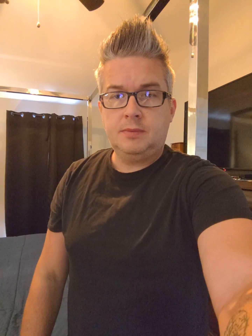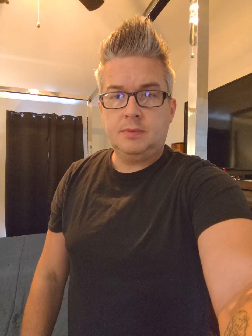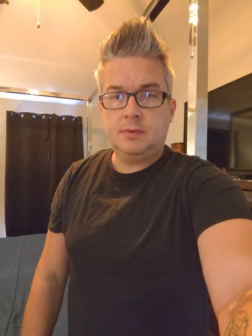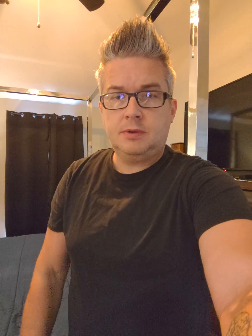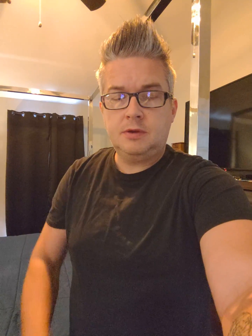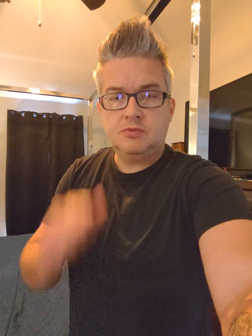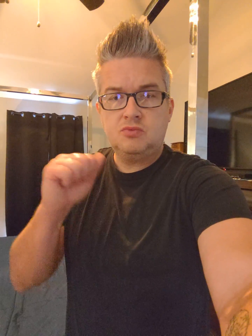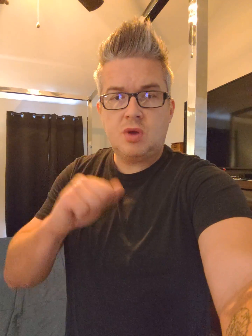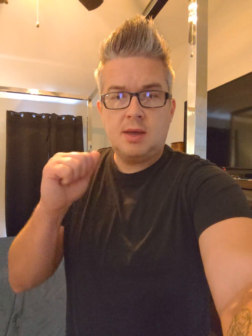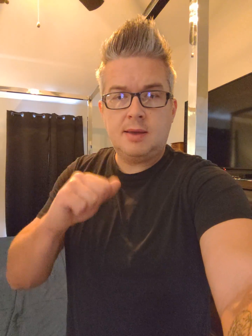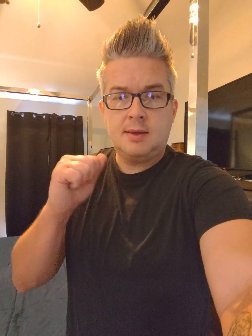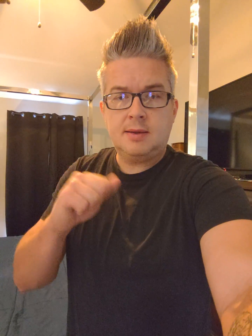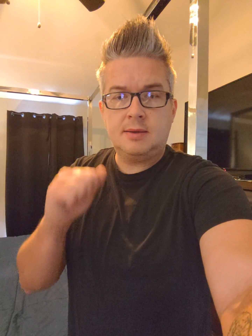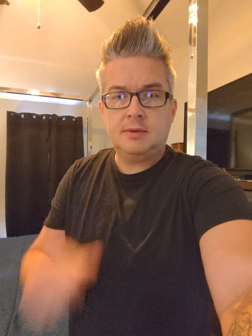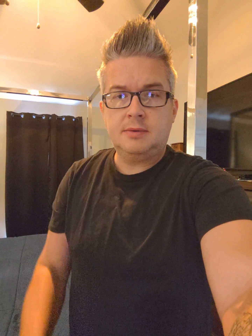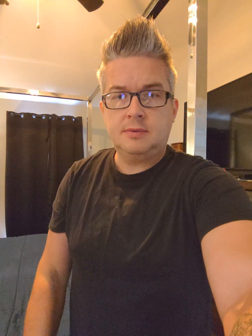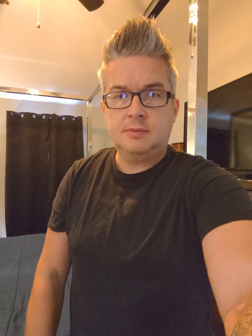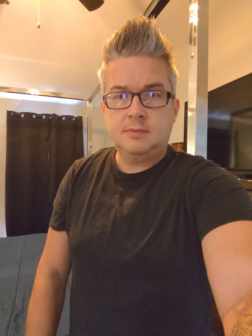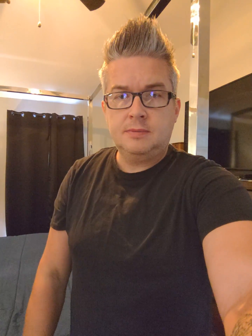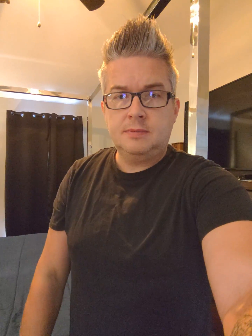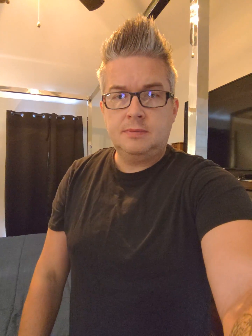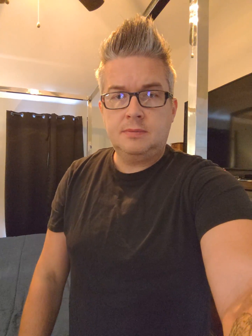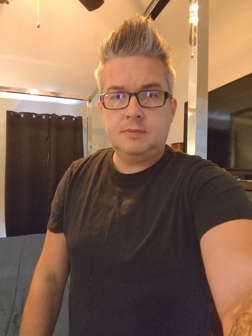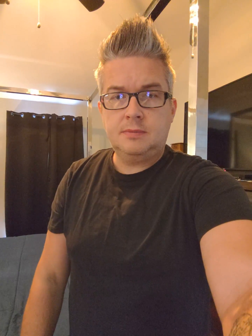rock